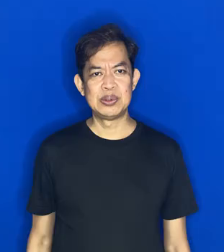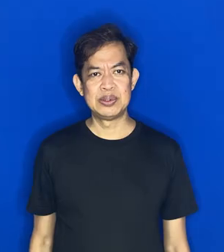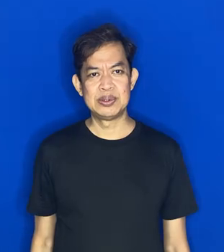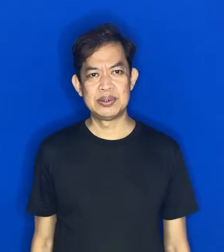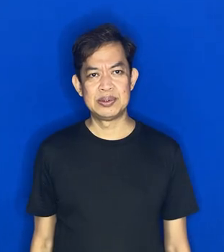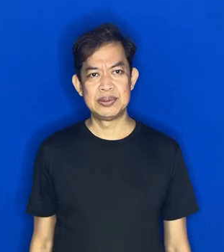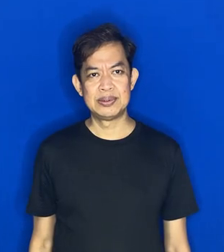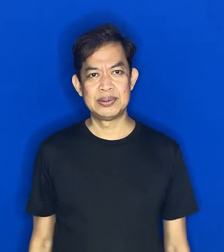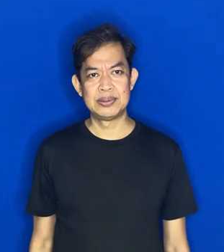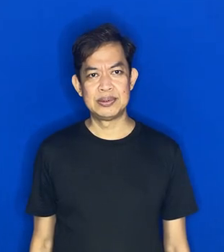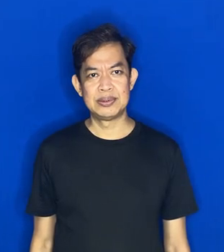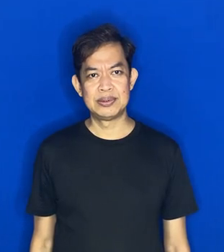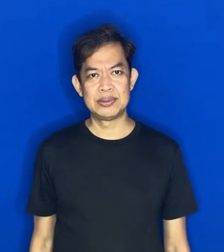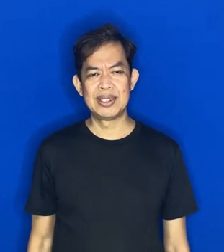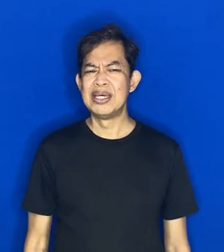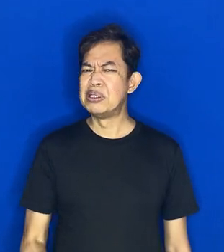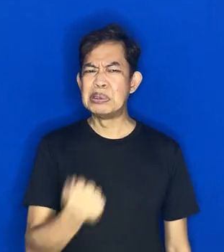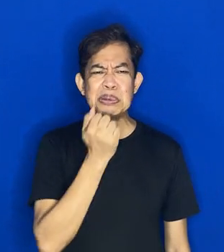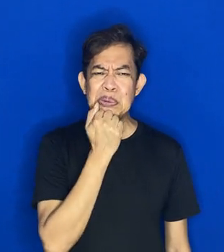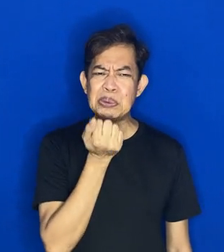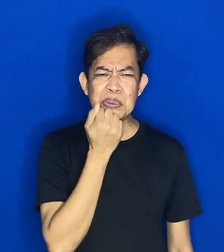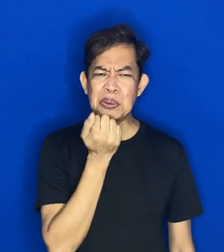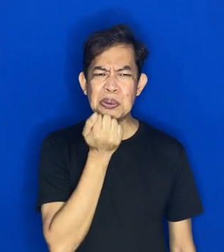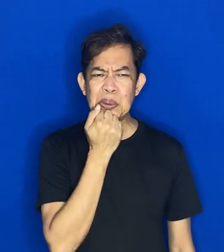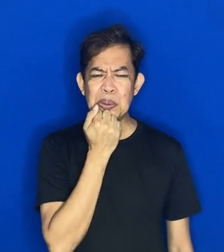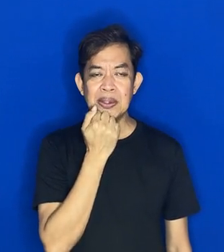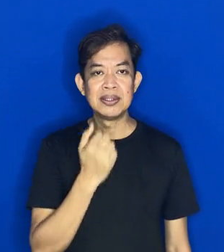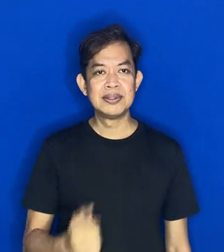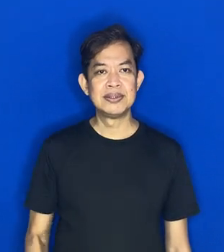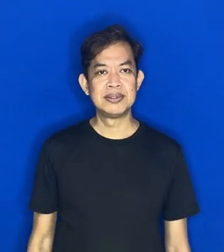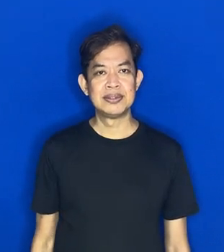wrong